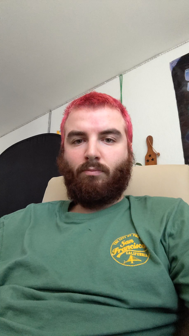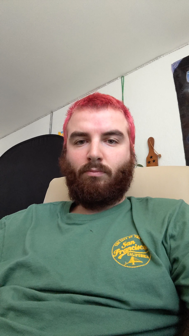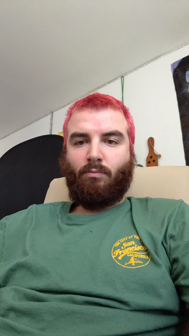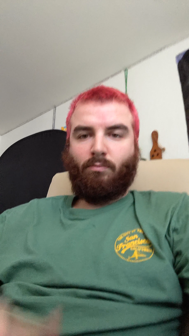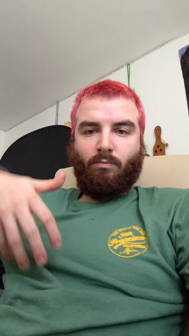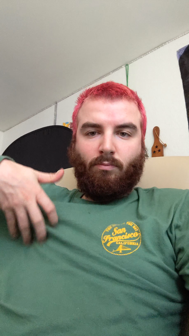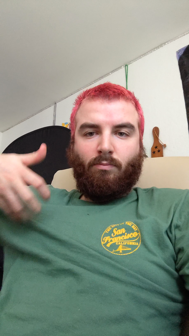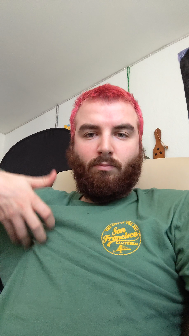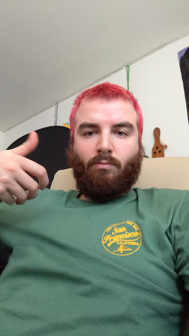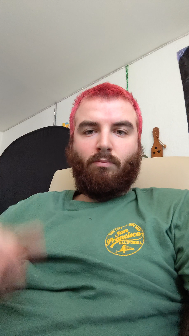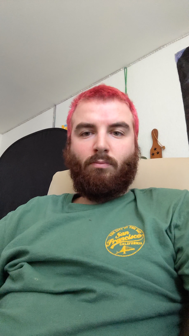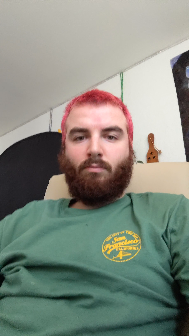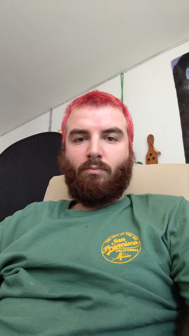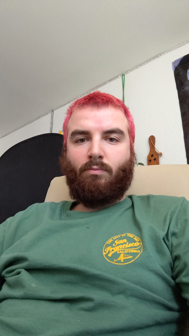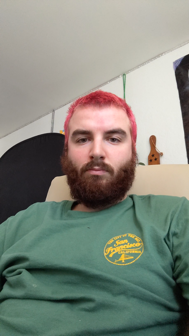monkey